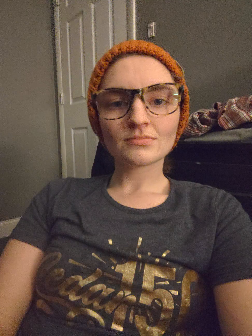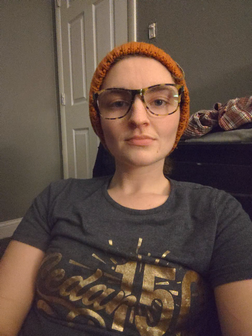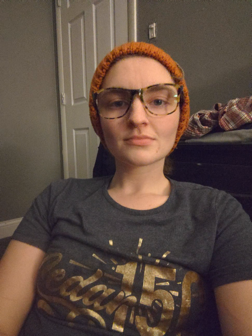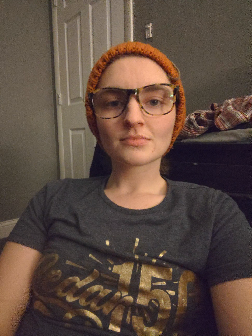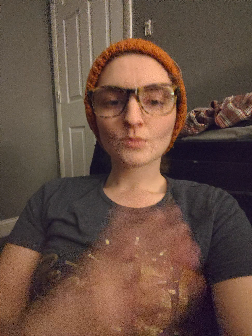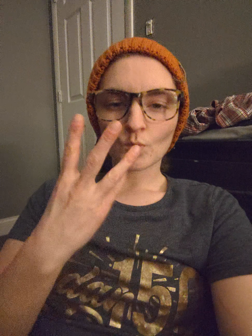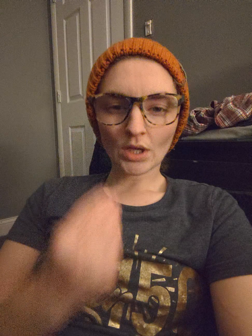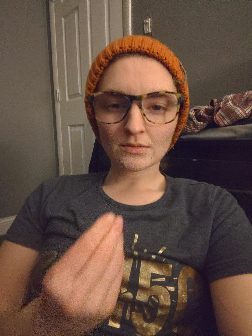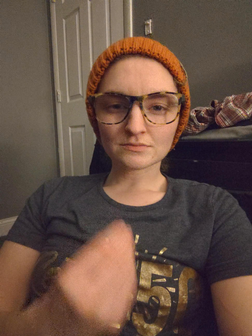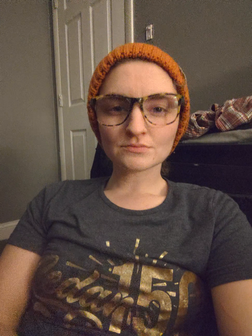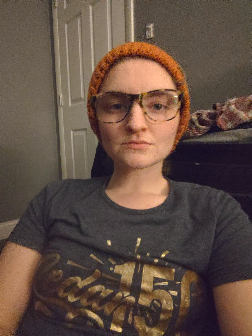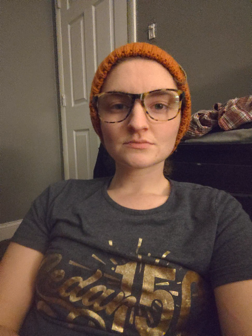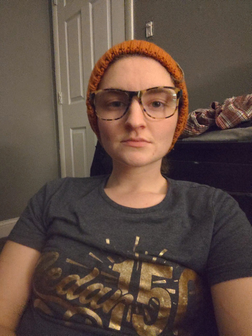wet